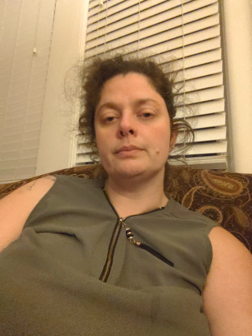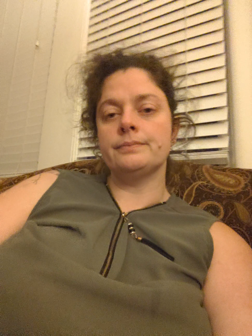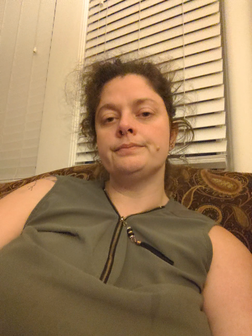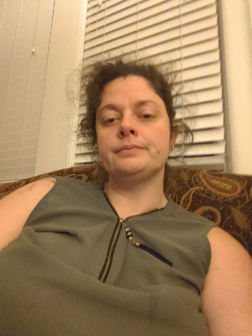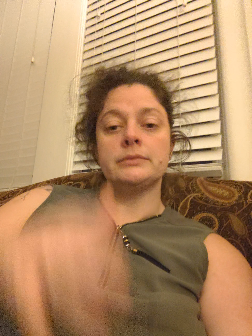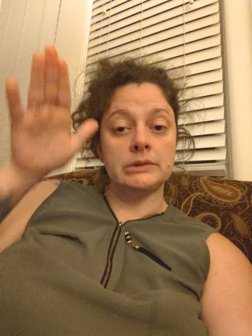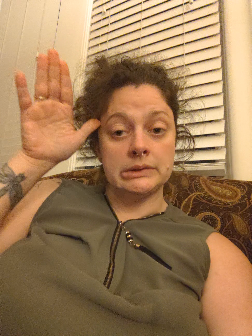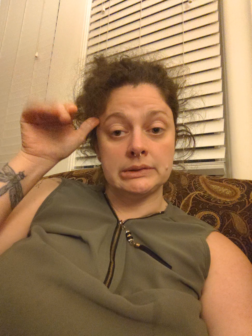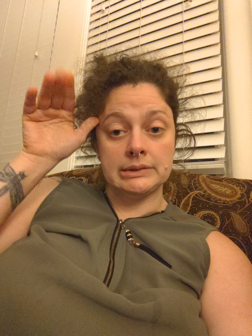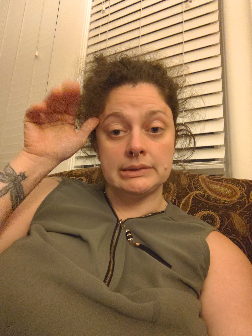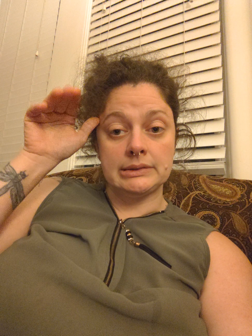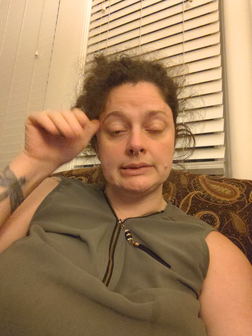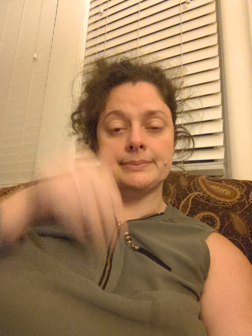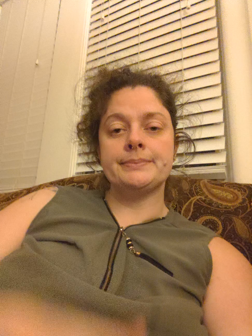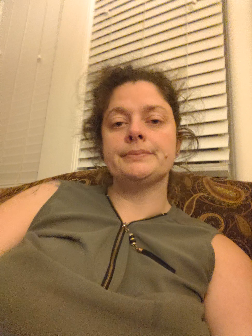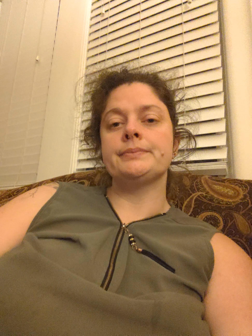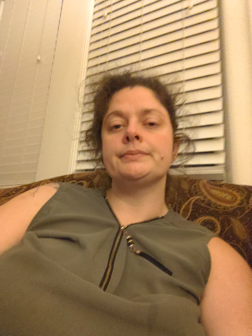donkey